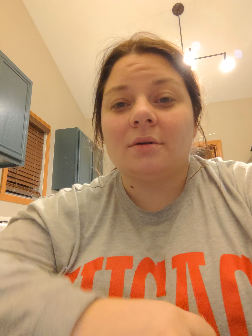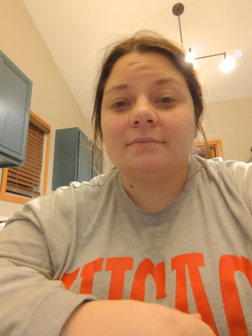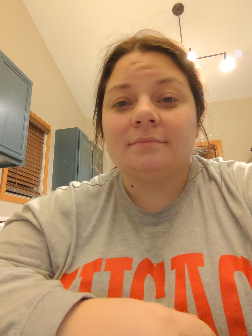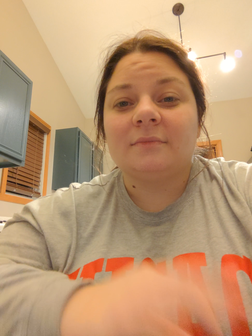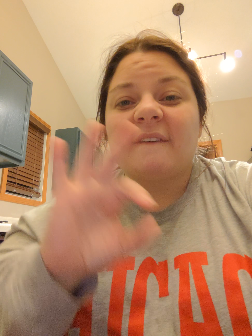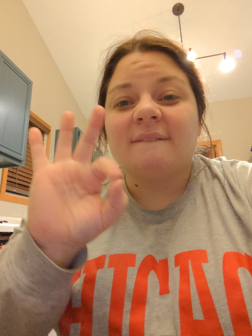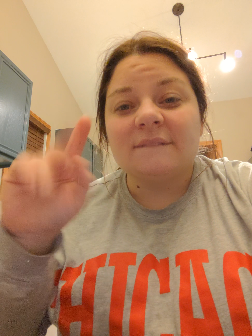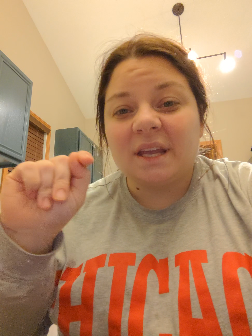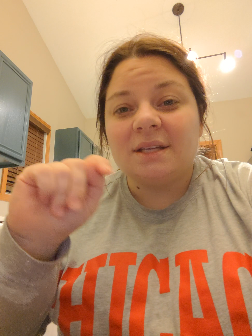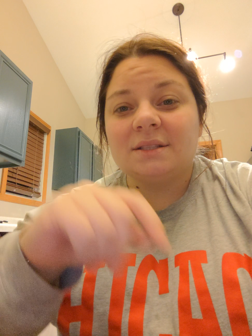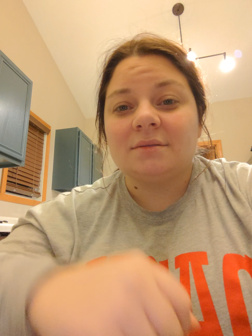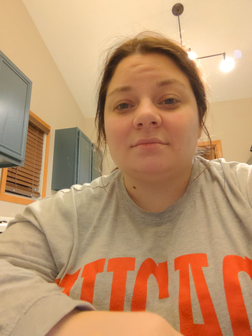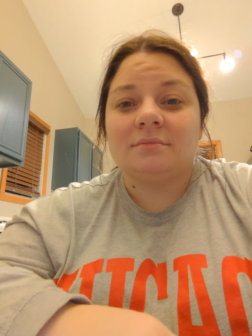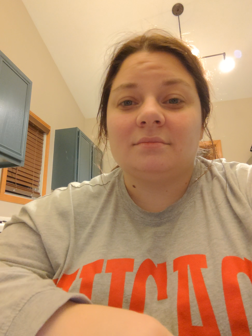feet